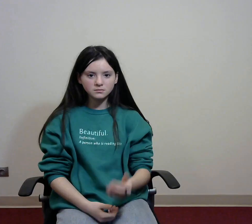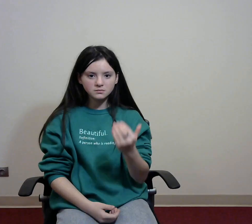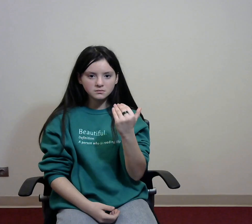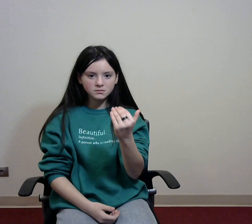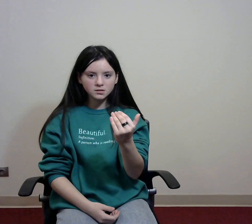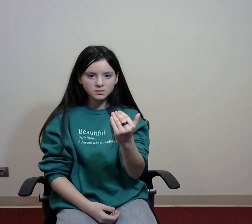siz